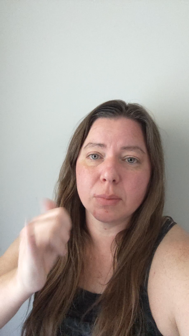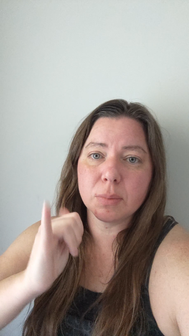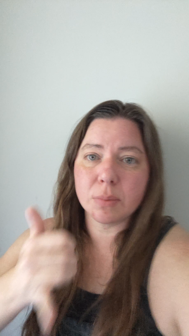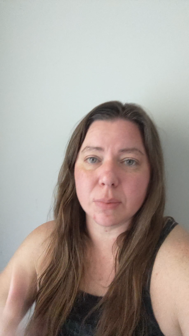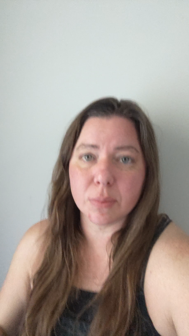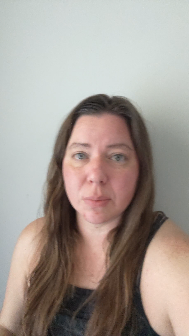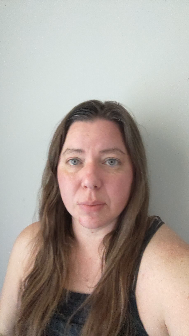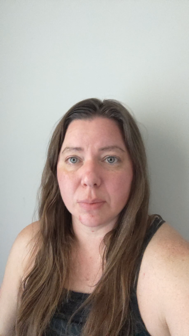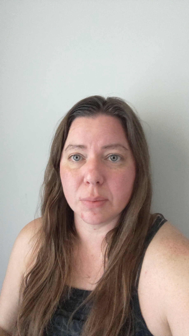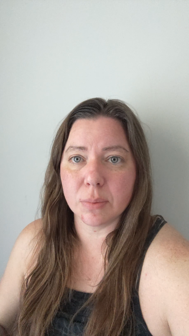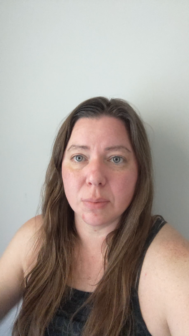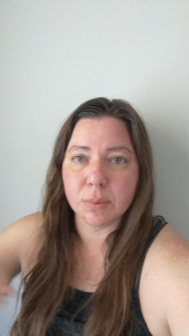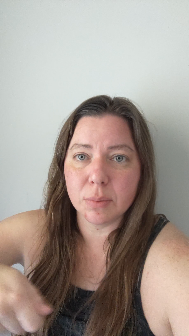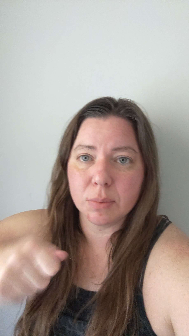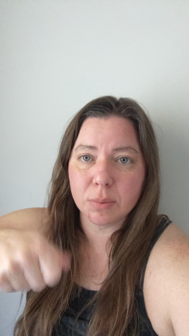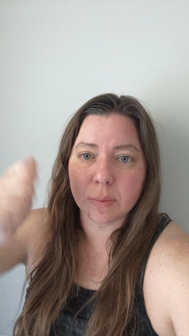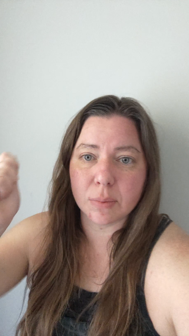shovel